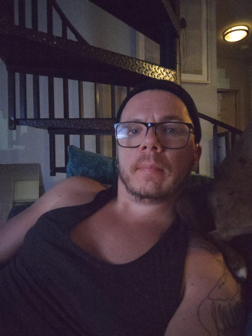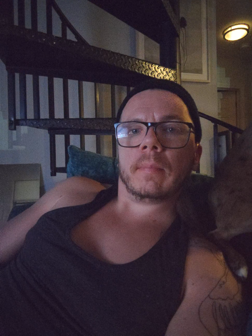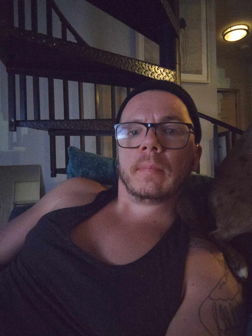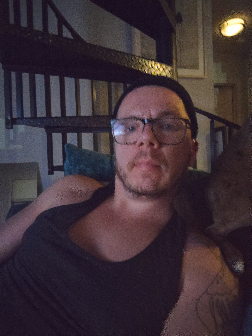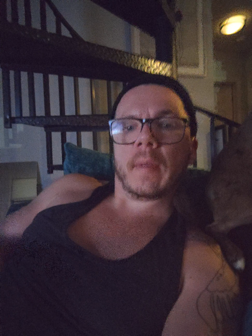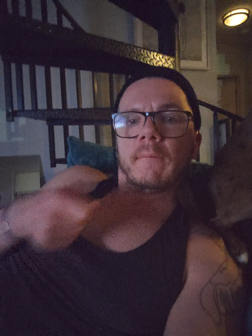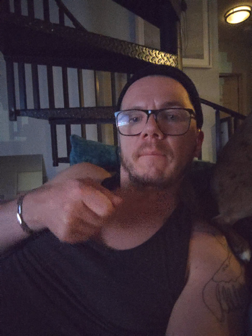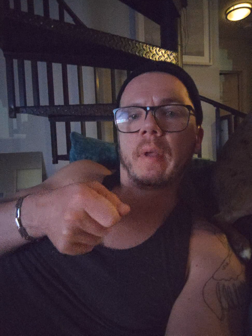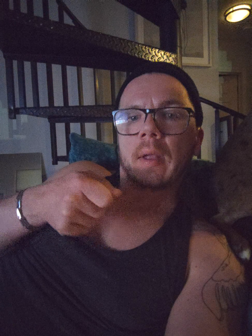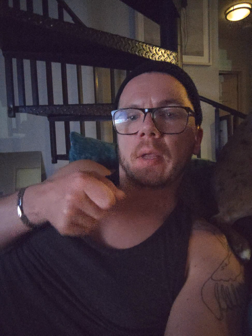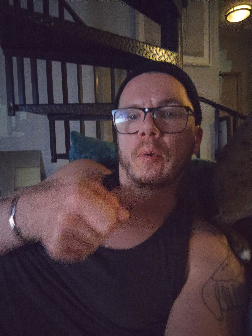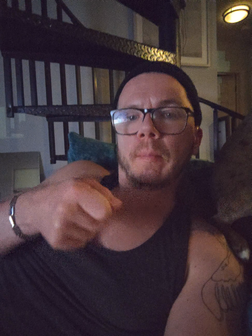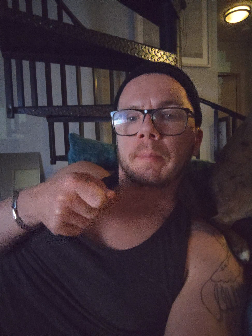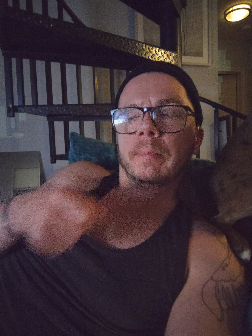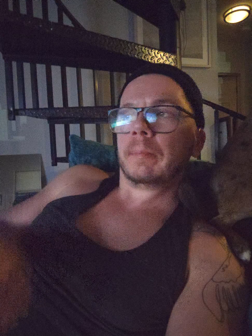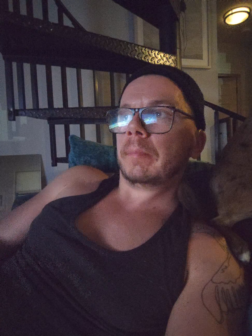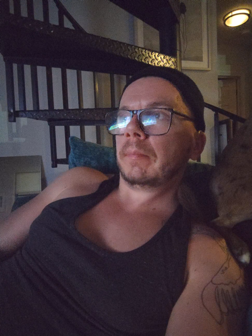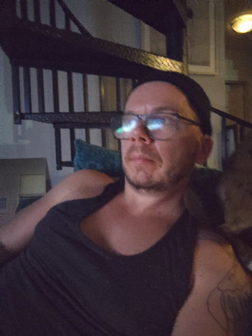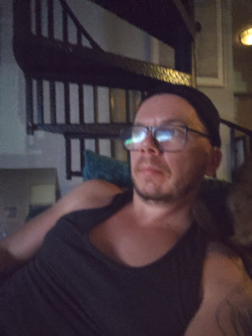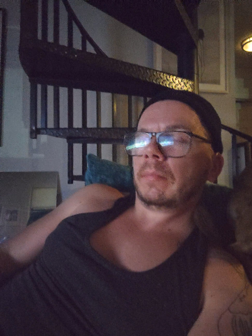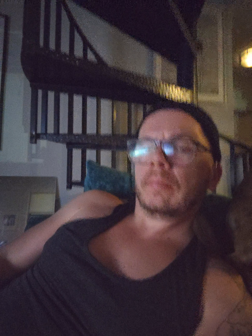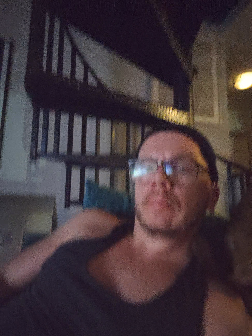vacuum